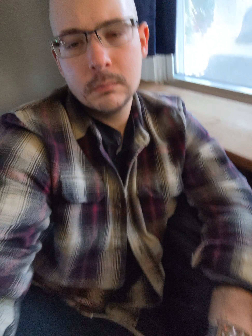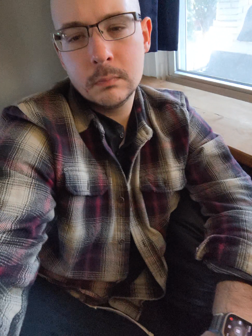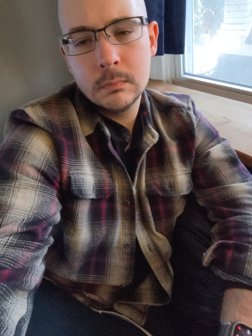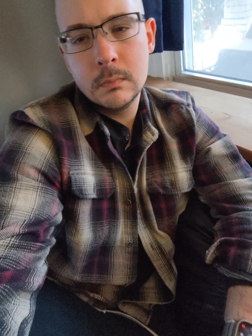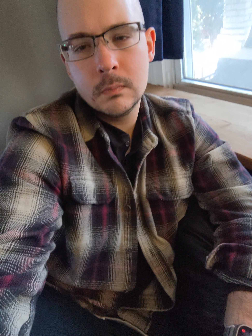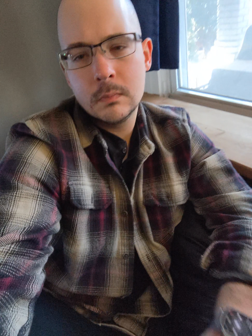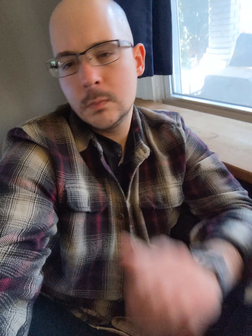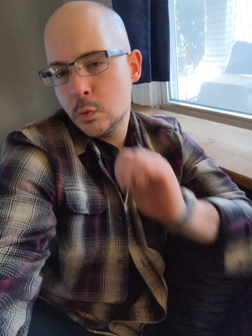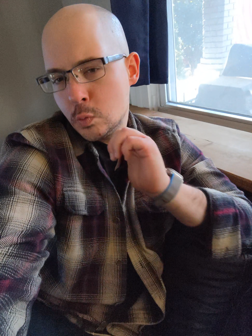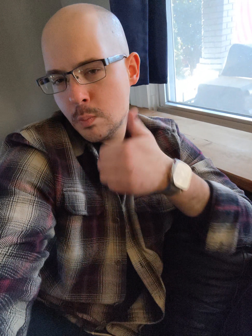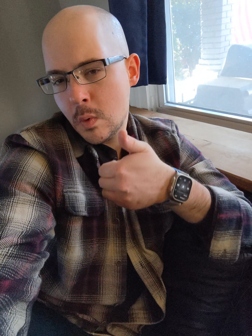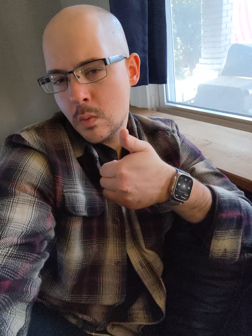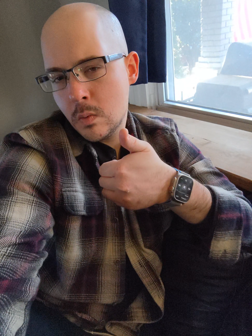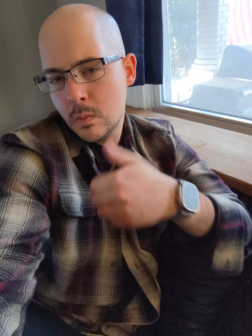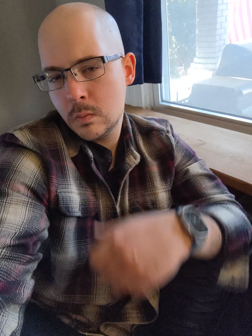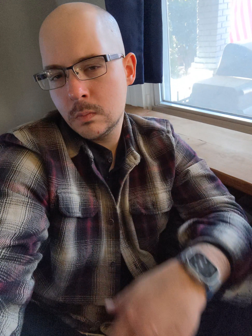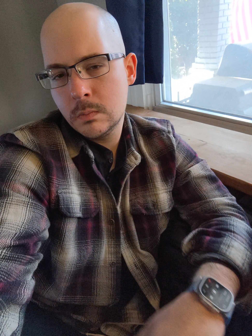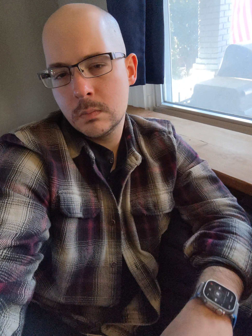tomorrow